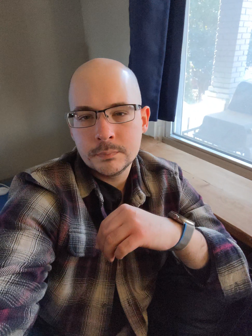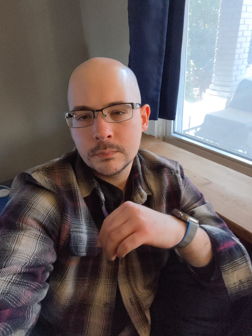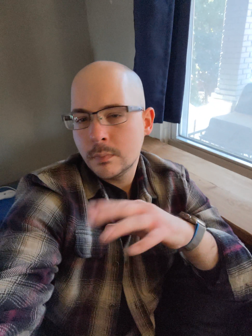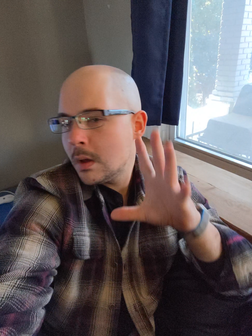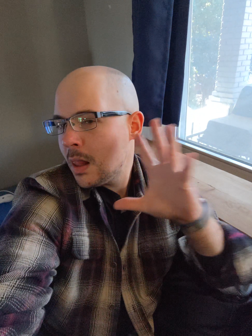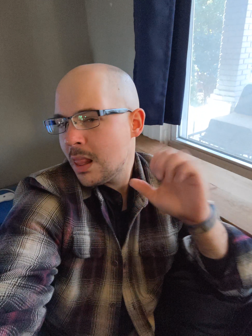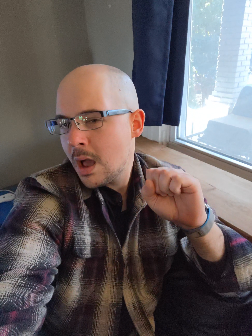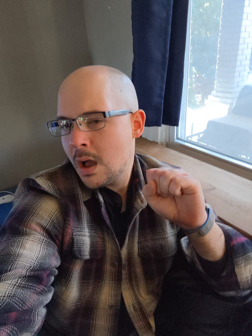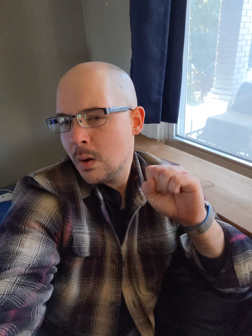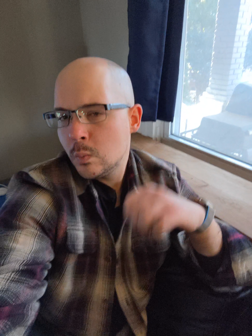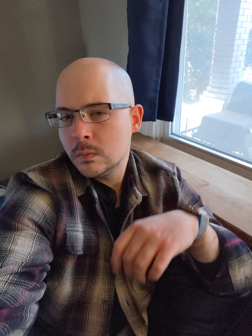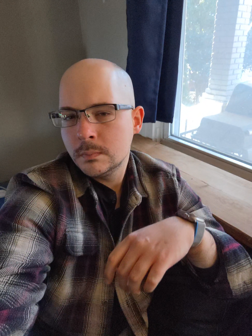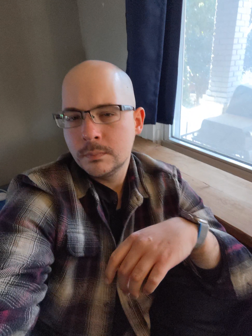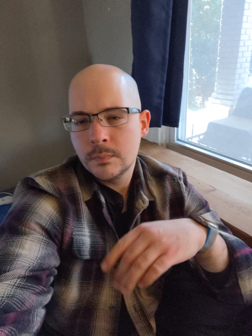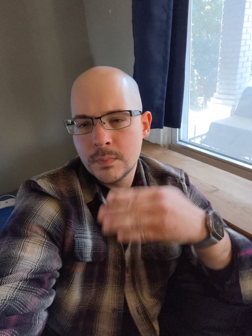loud